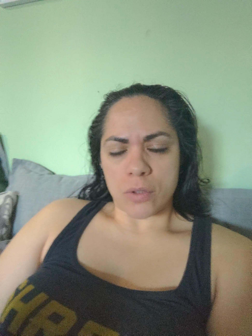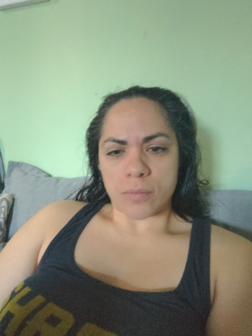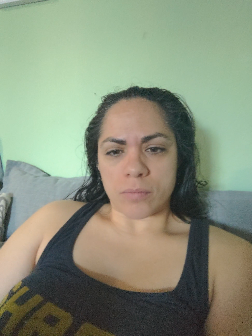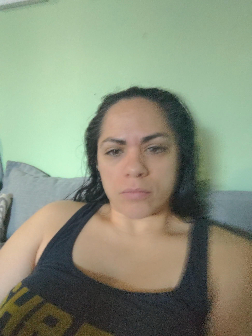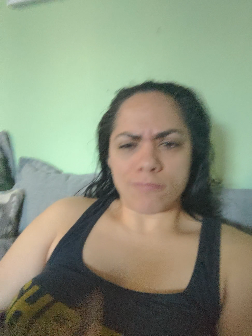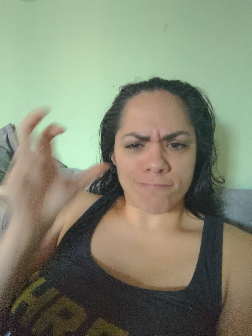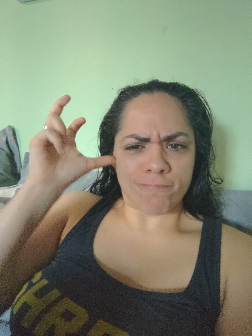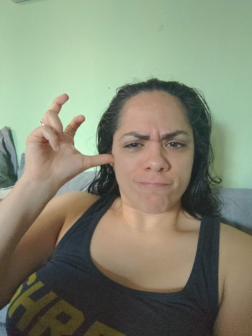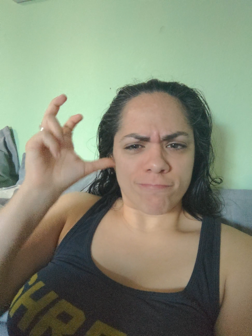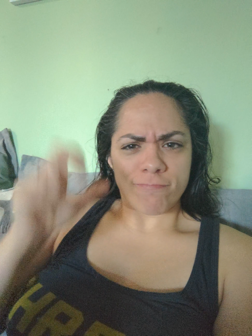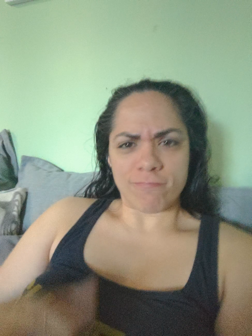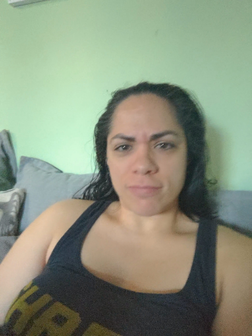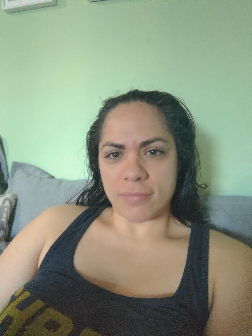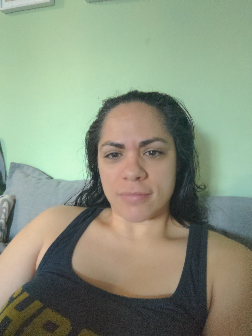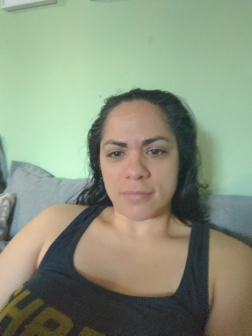hear